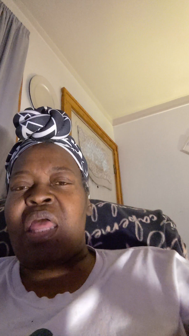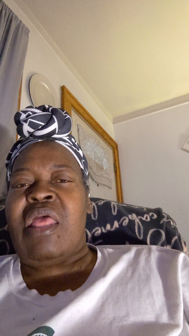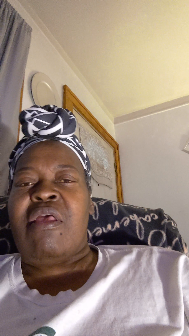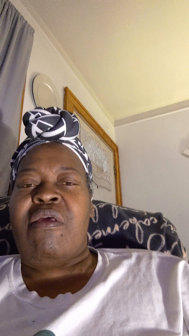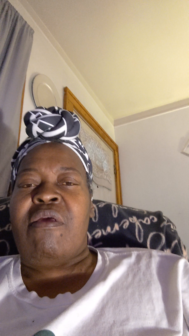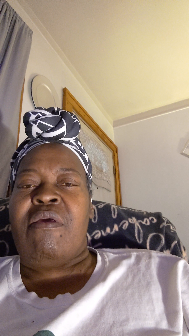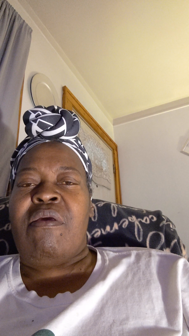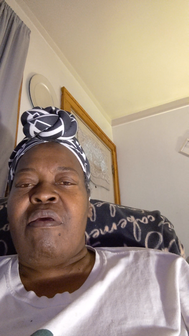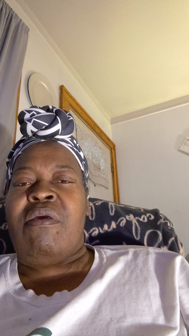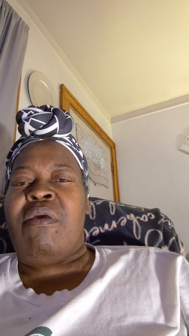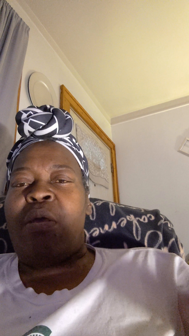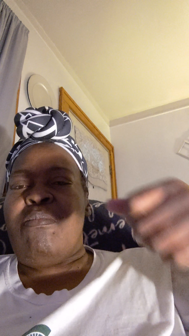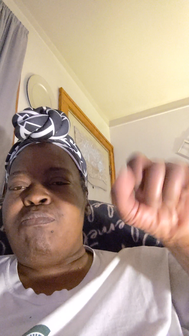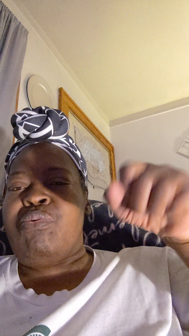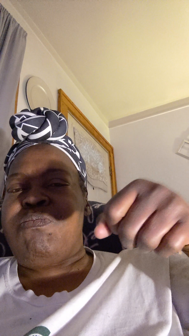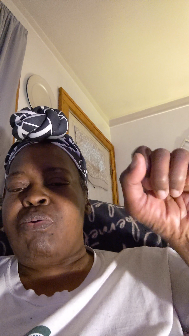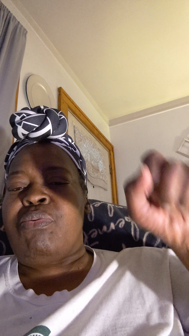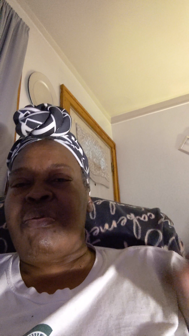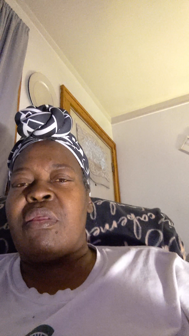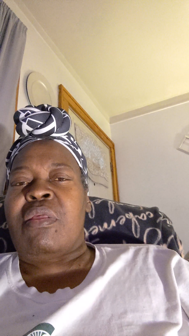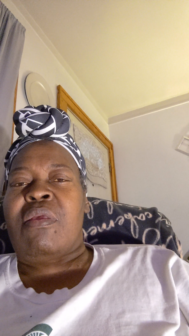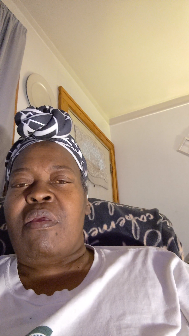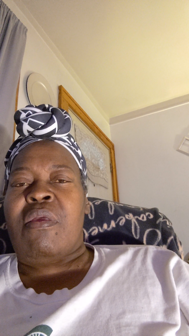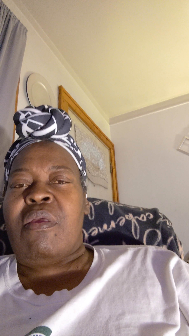motorcycle